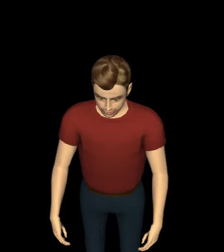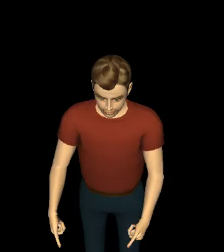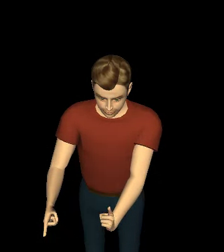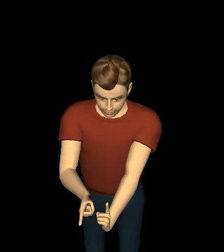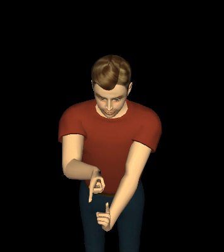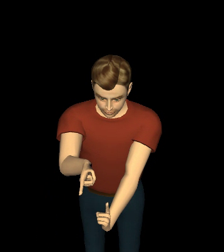أساسي